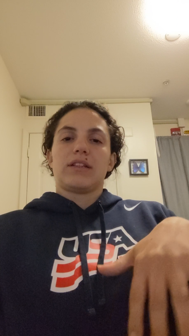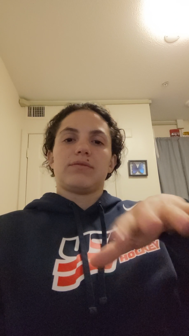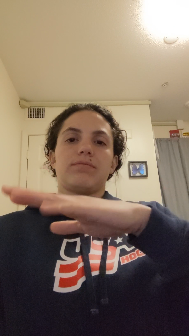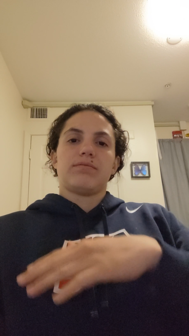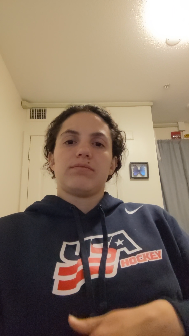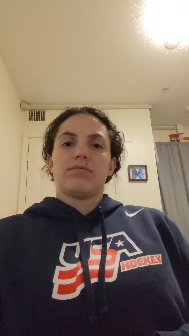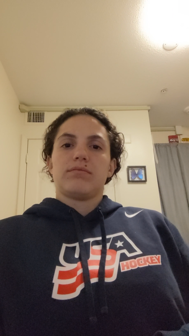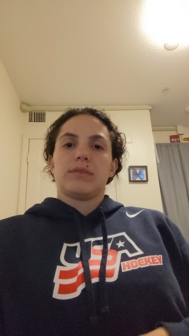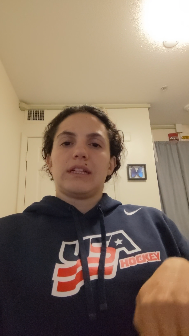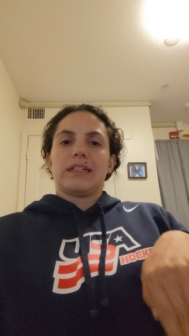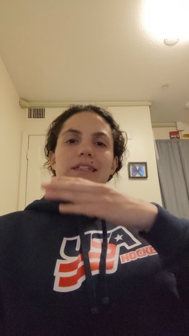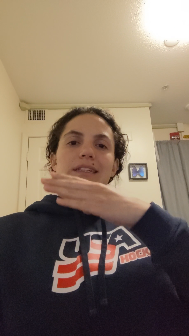kick